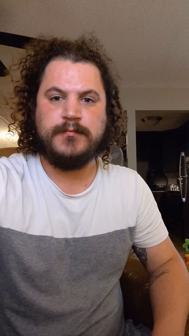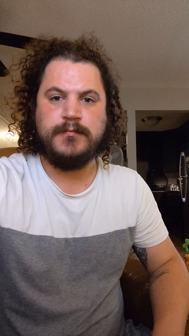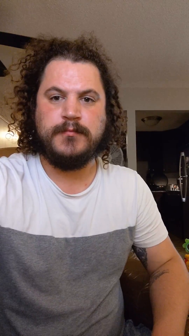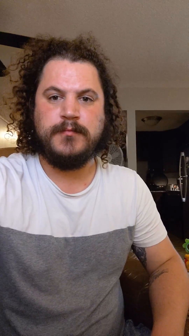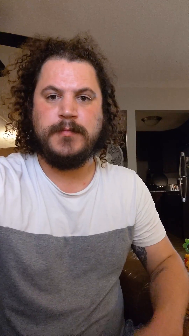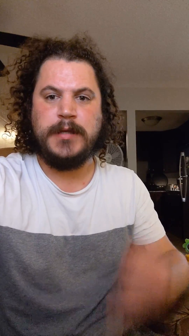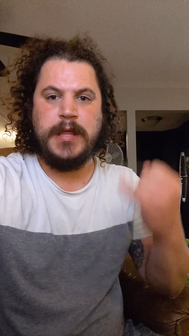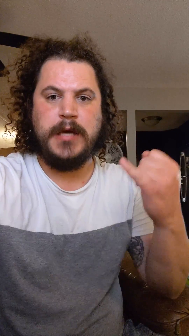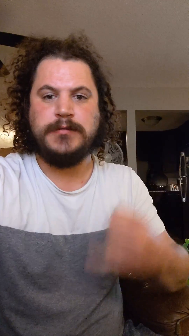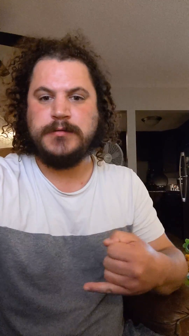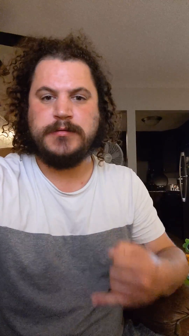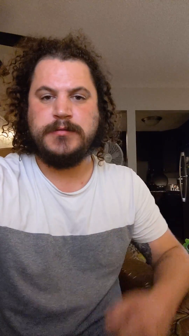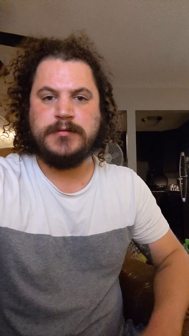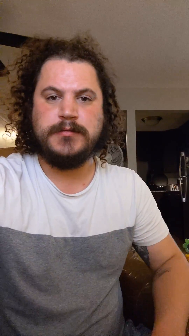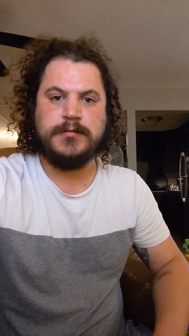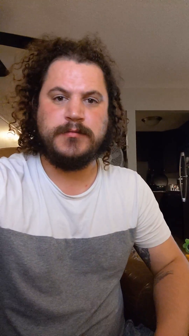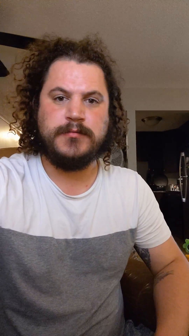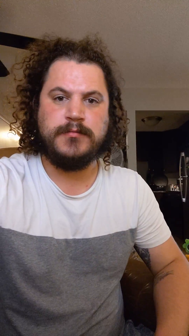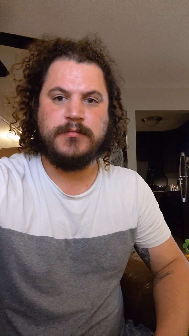last